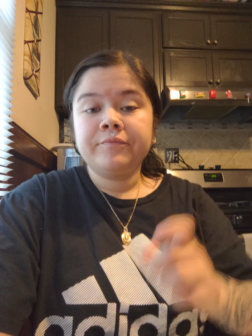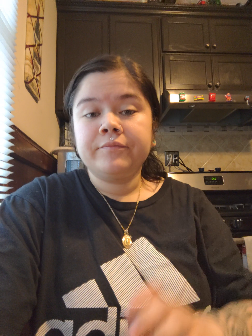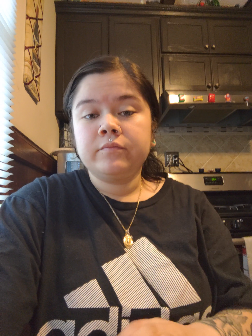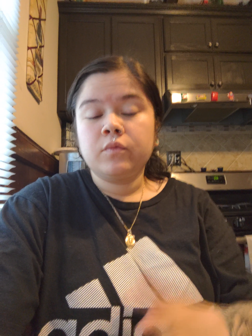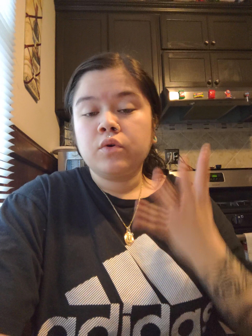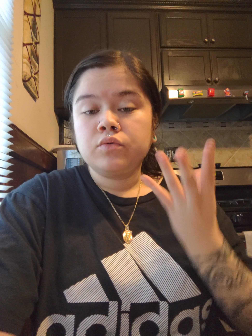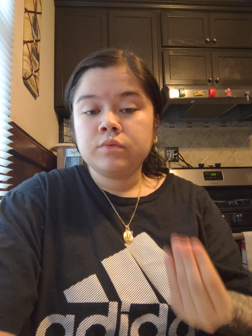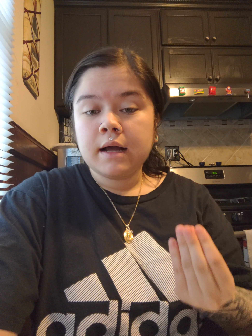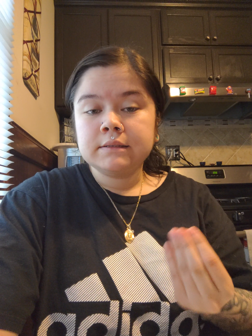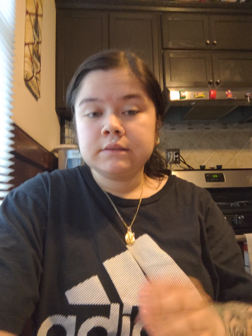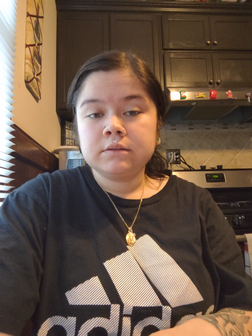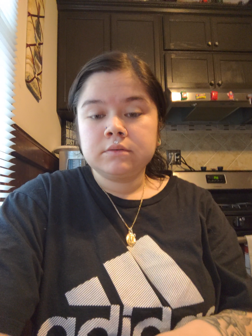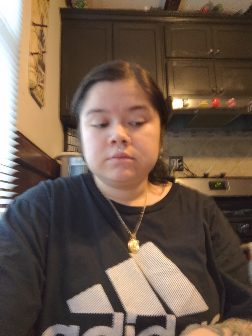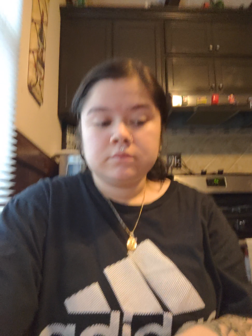wet